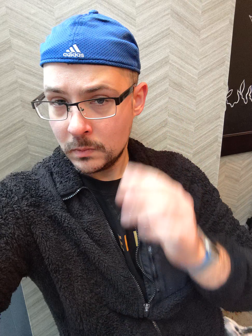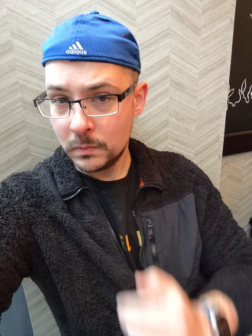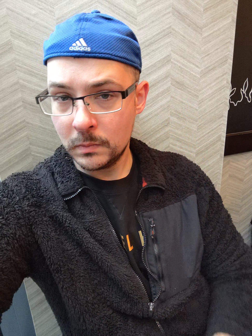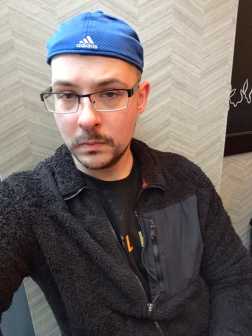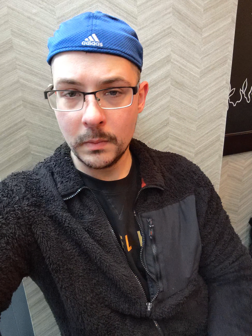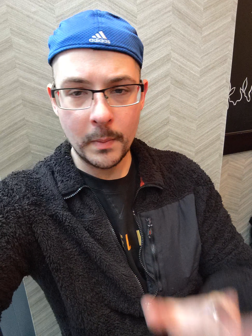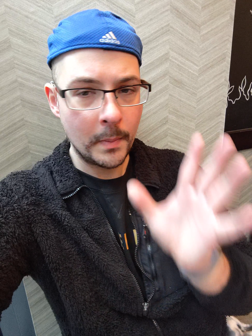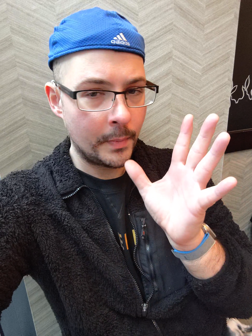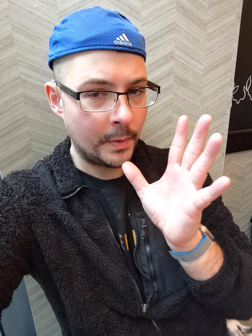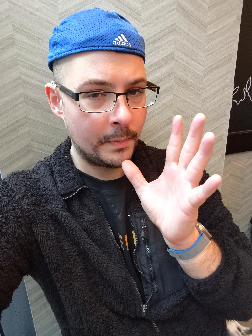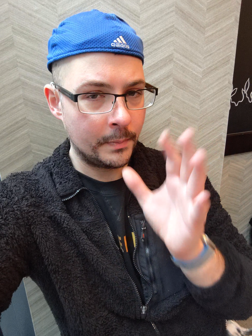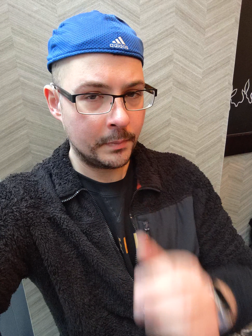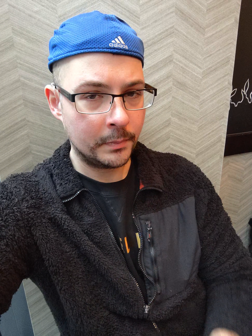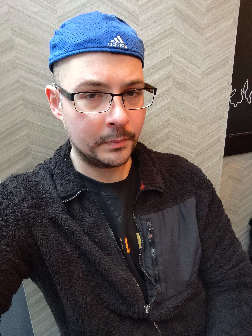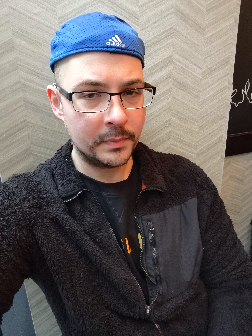mom